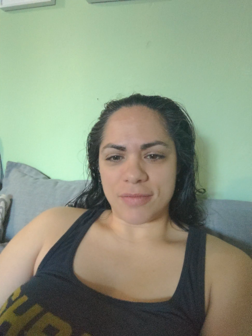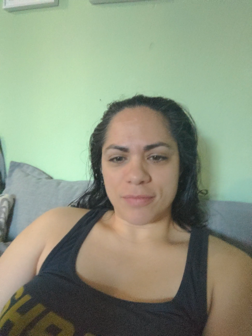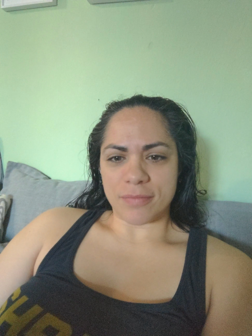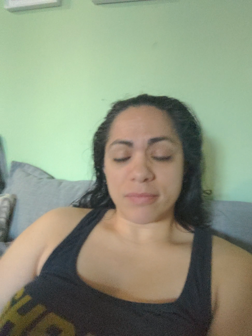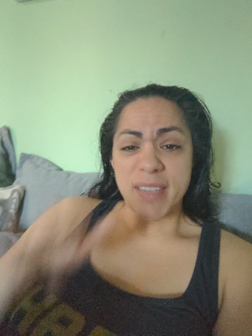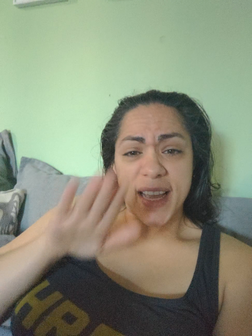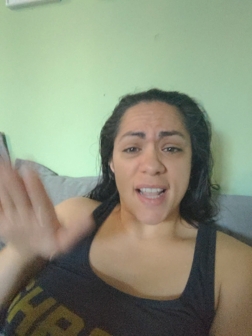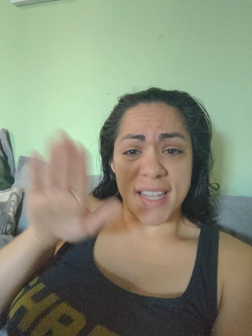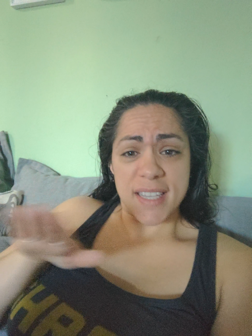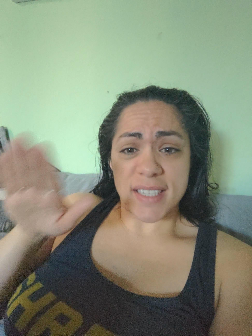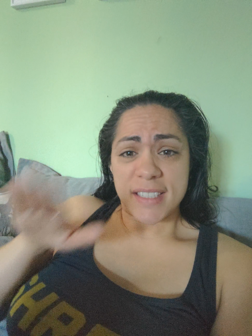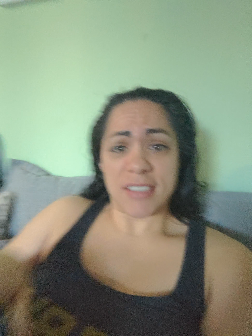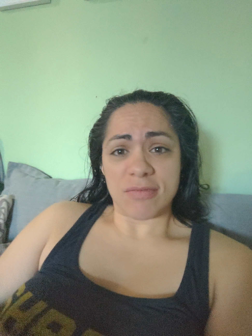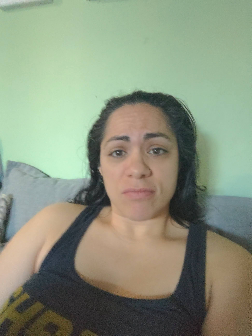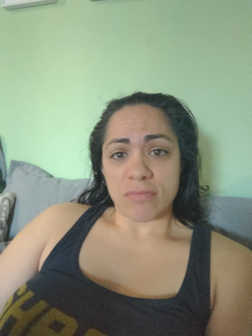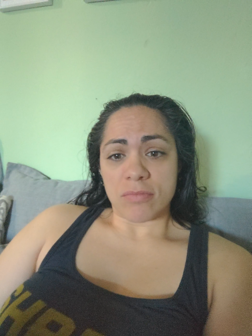clean